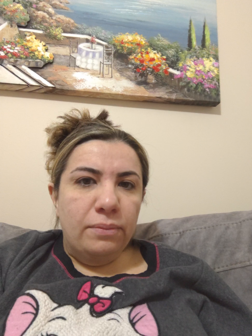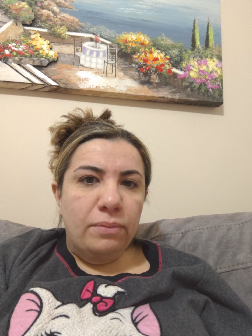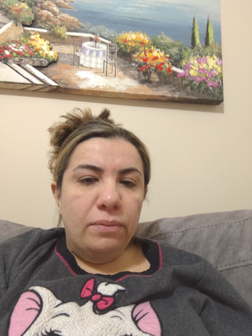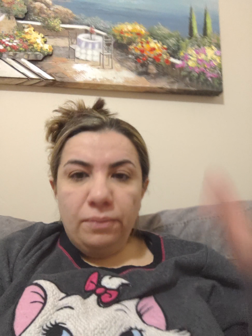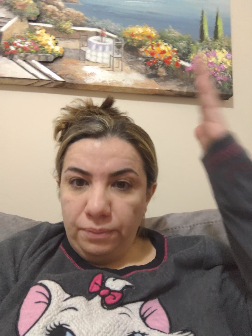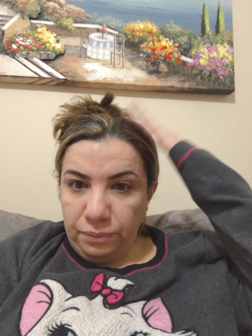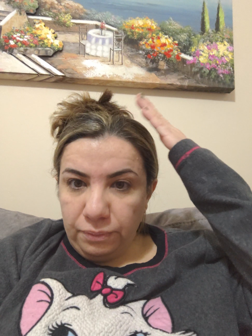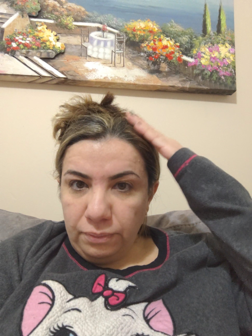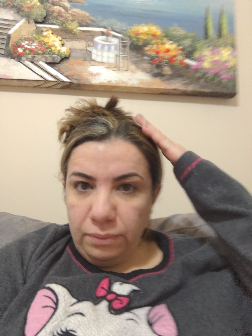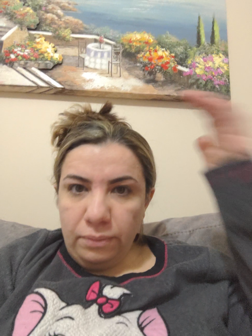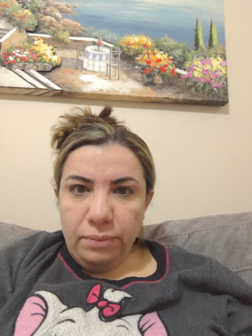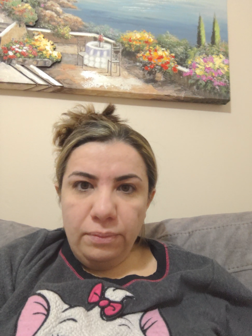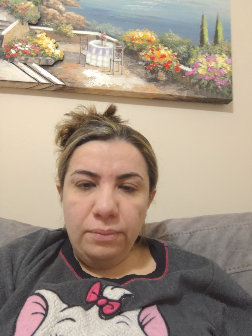hot